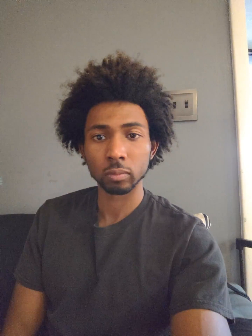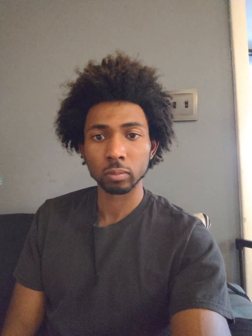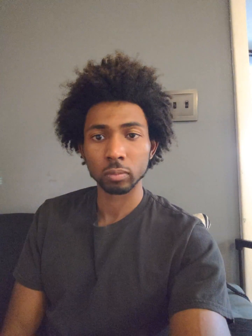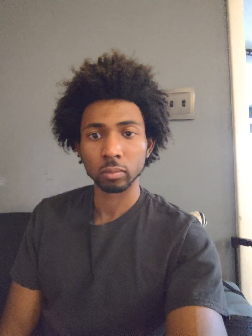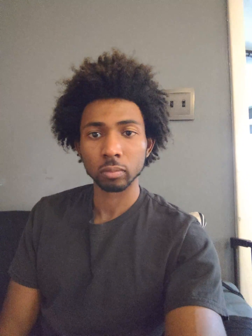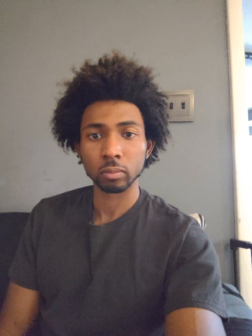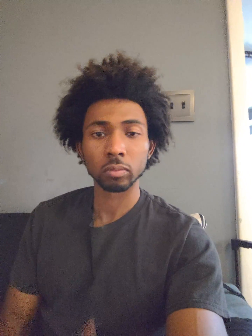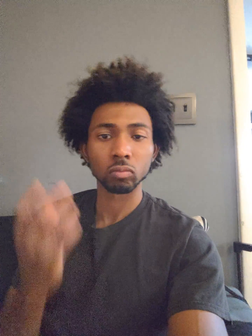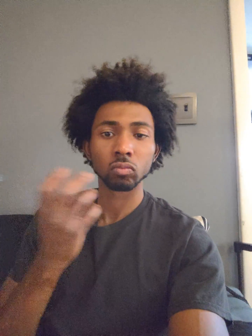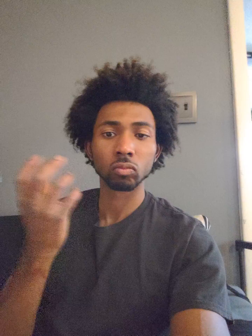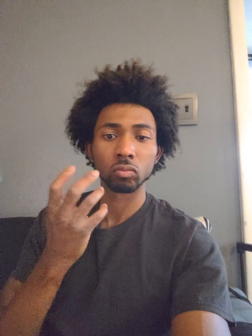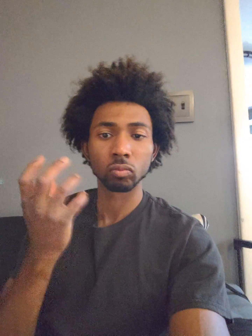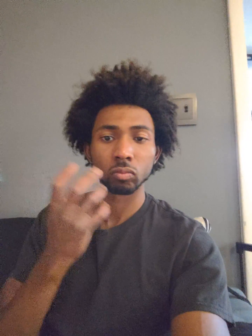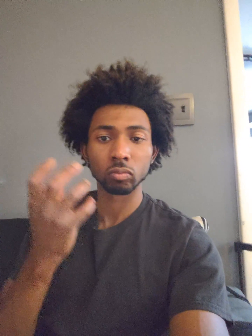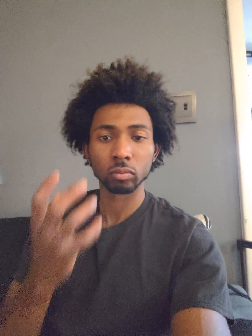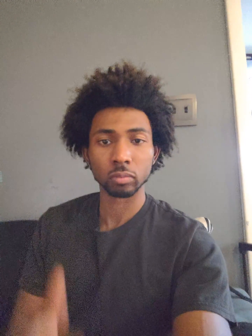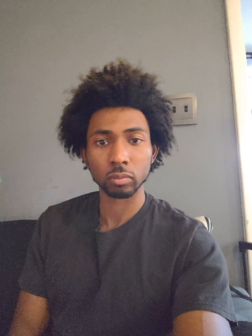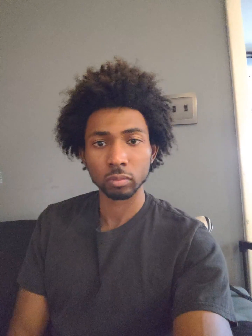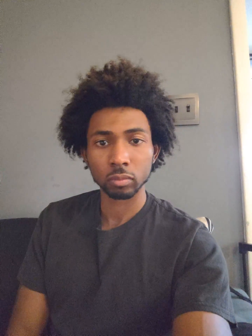shake